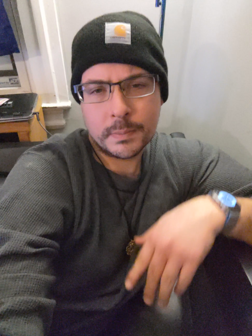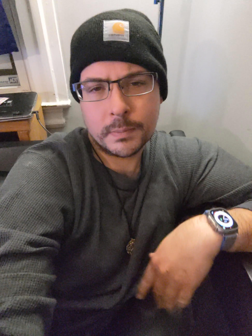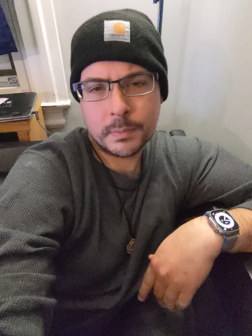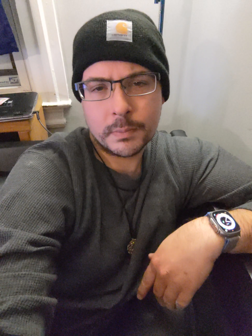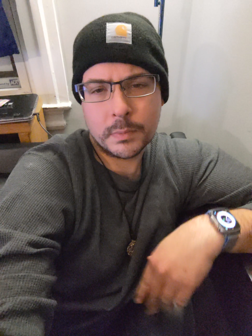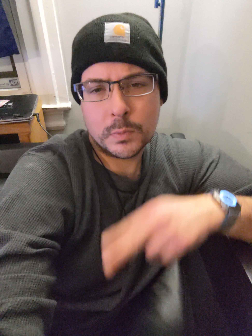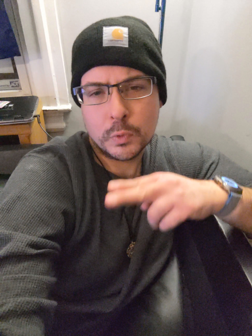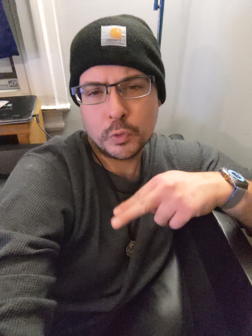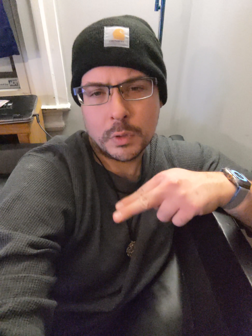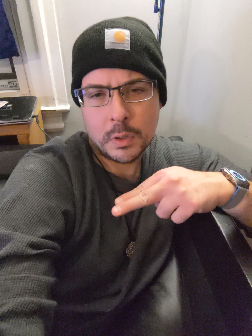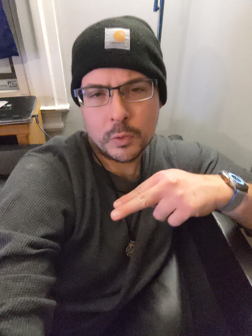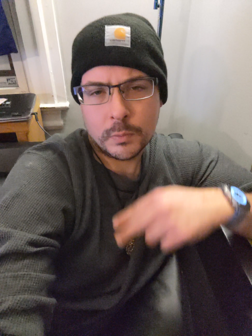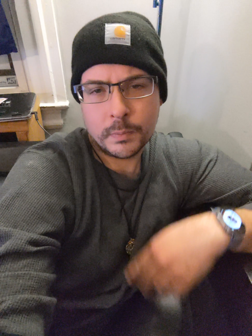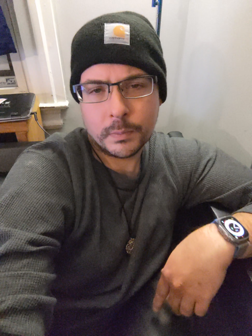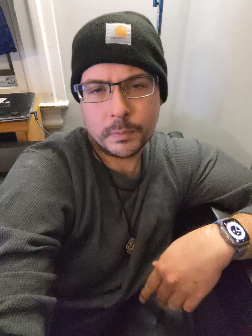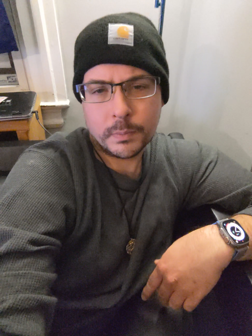chair